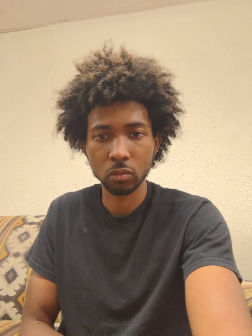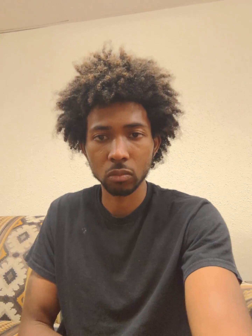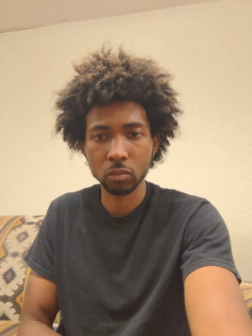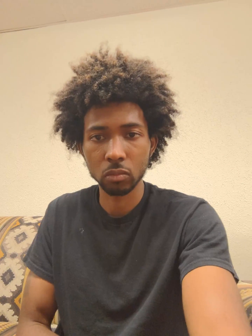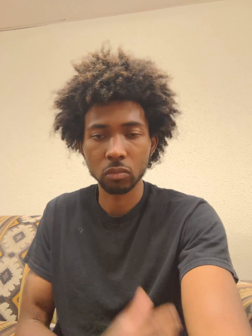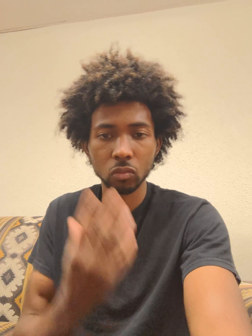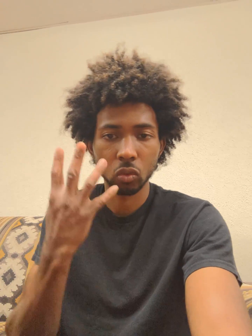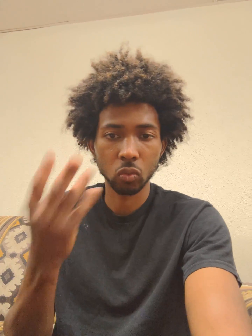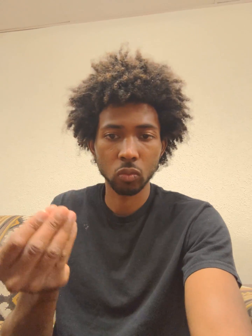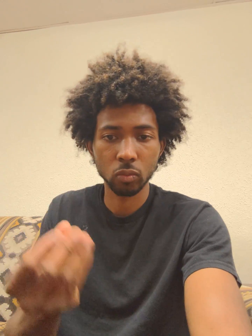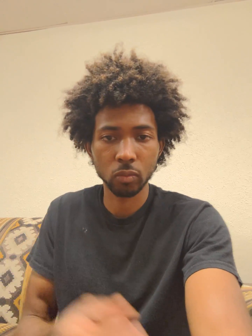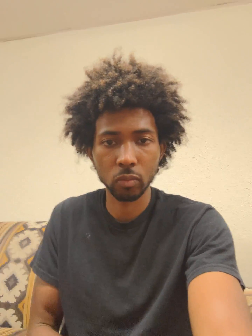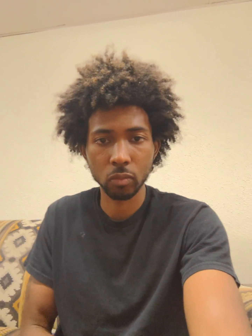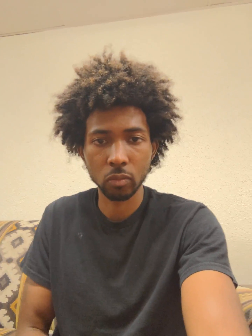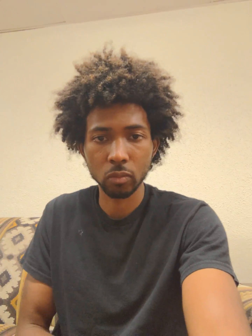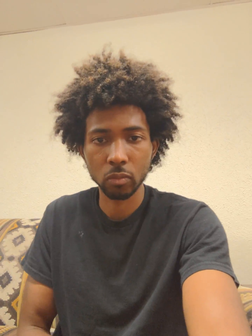got to